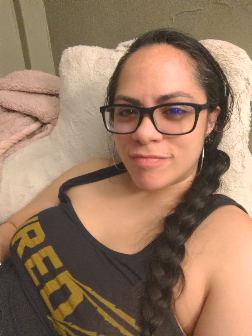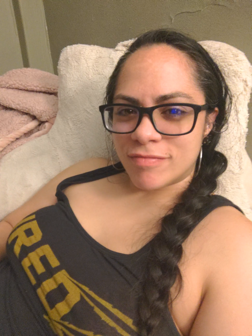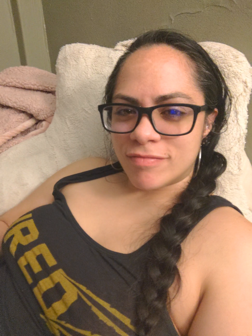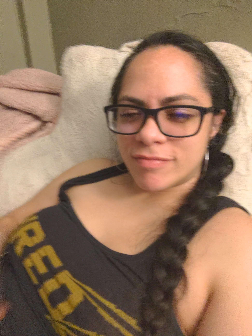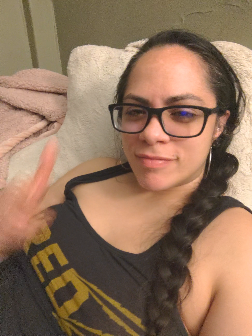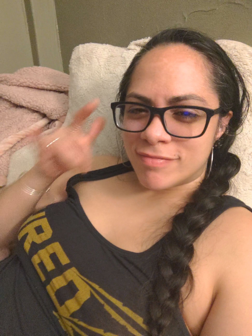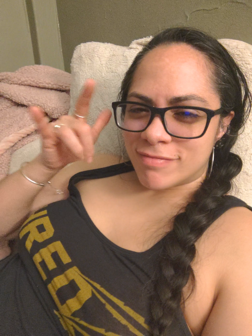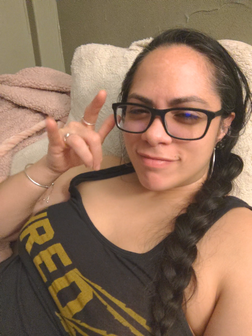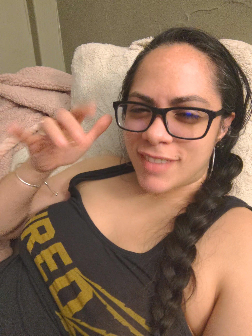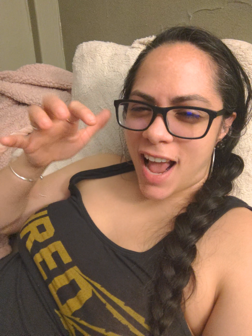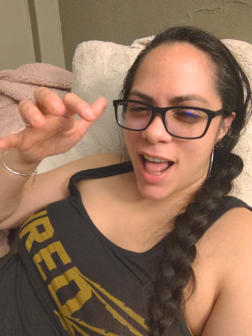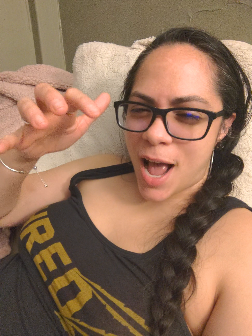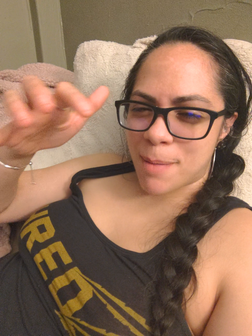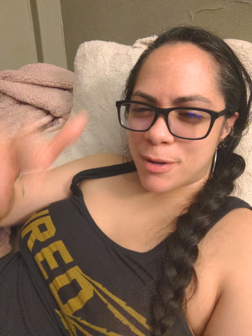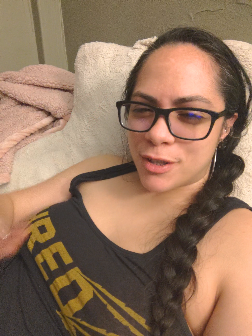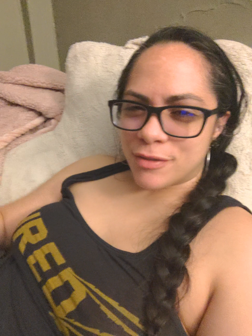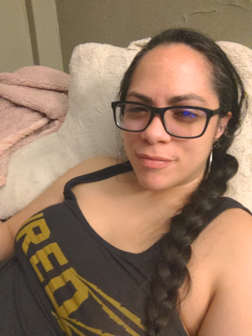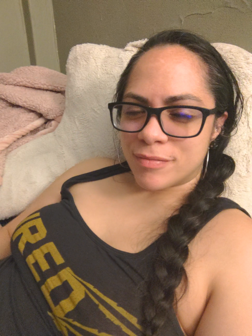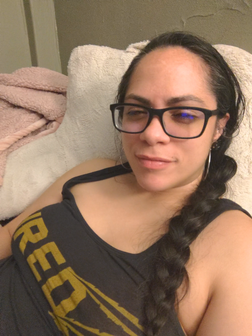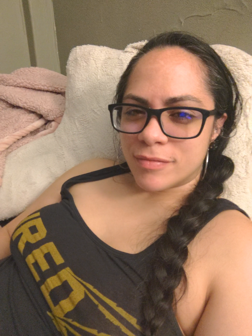helicopter